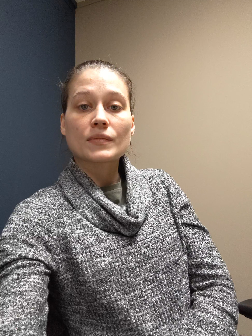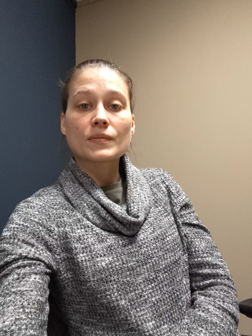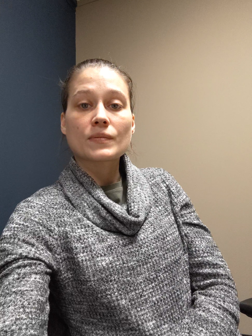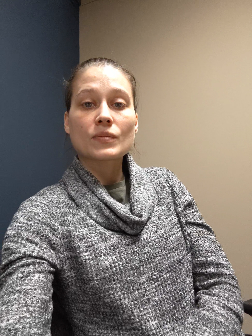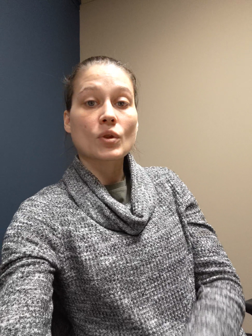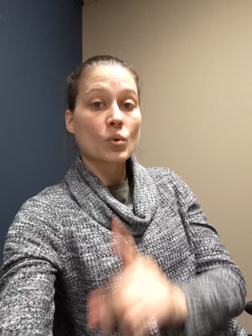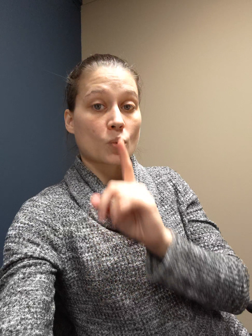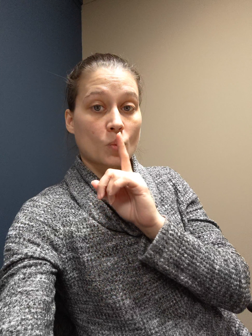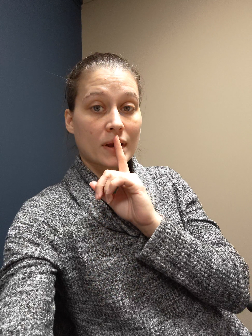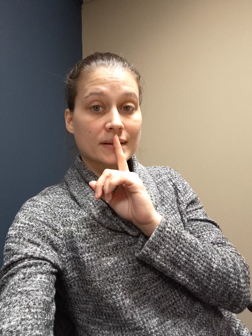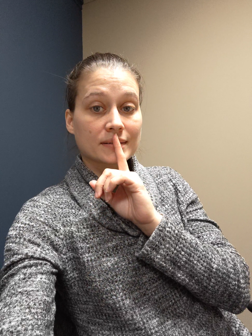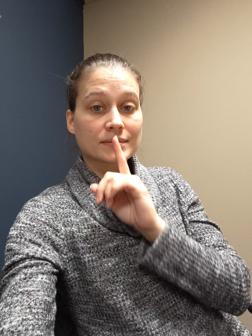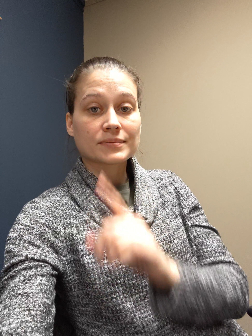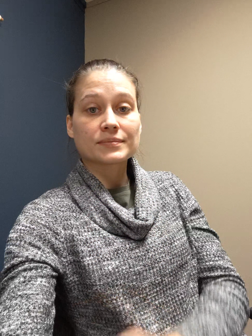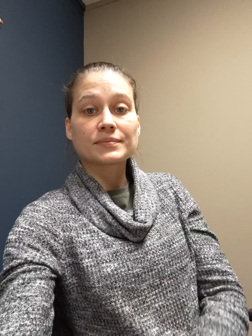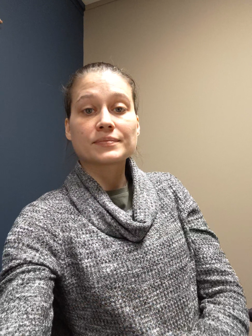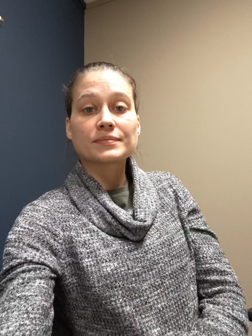quiet